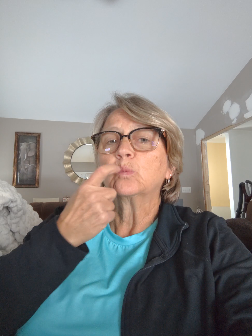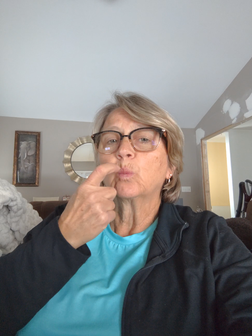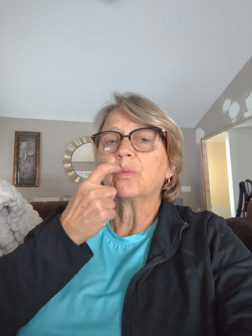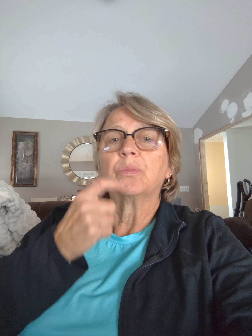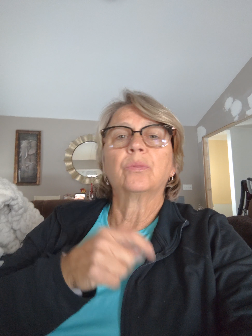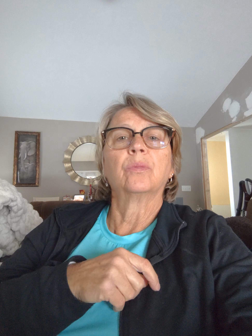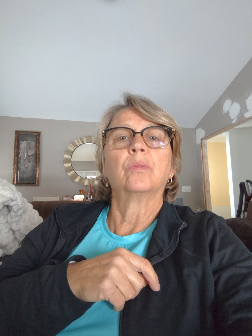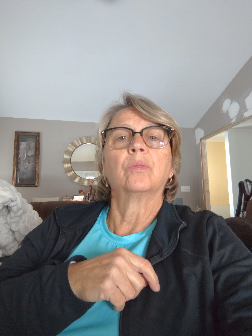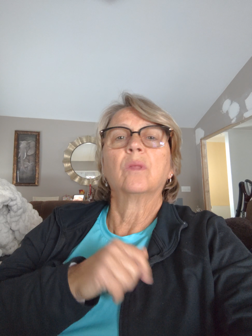tooth